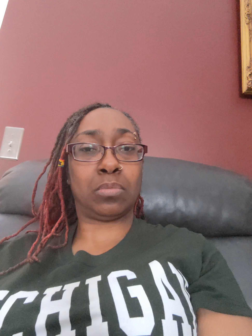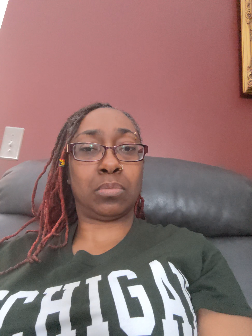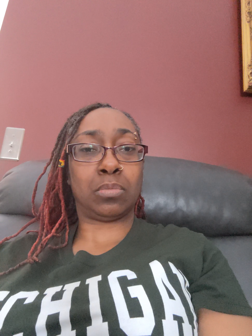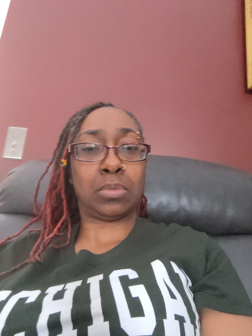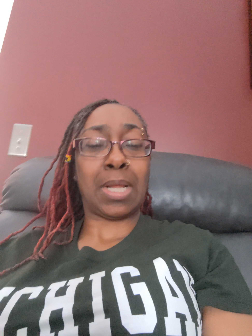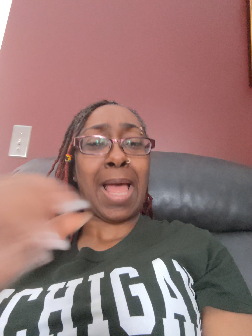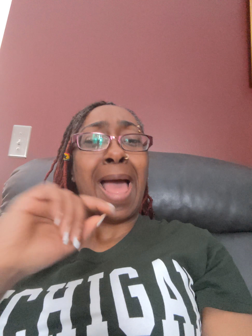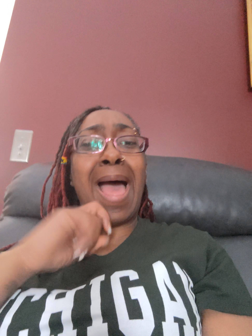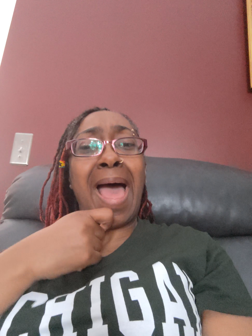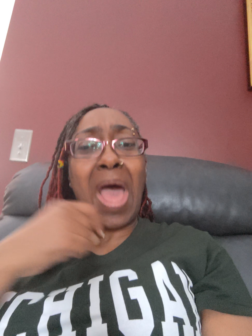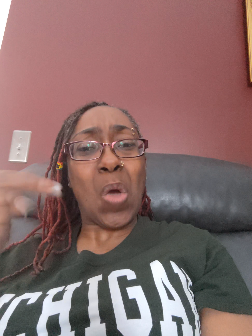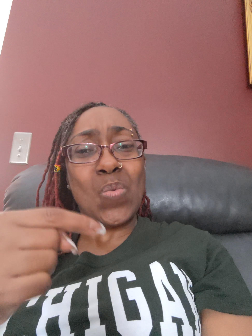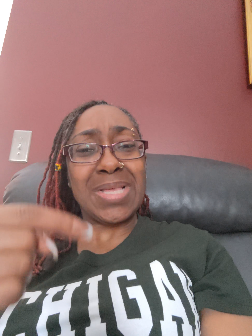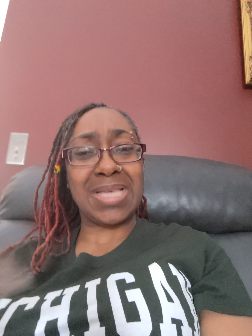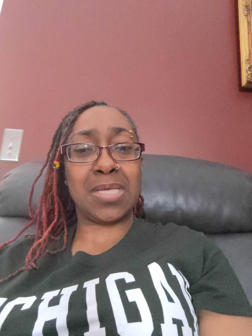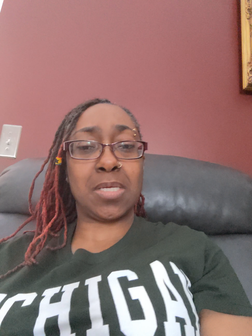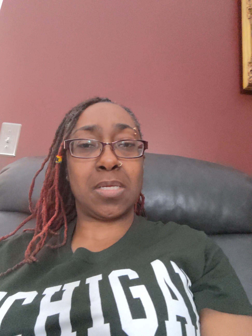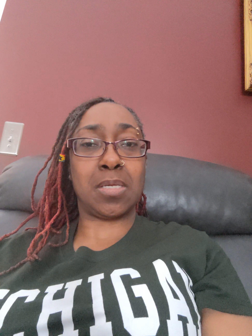owie